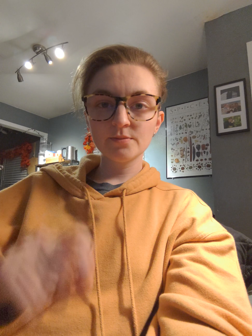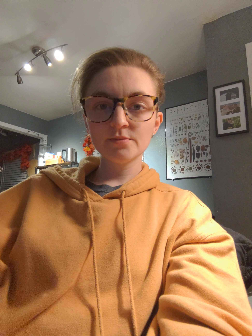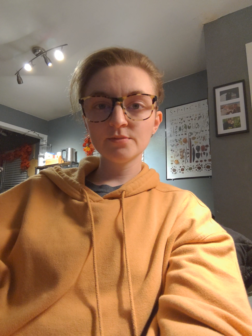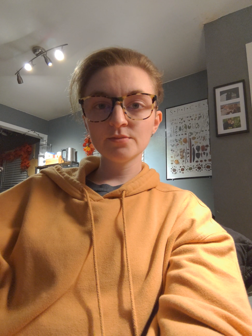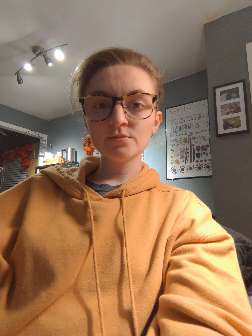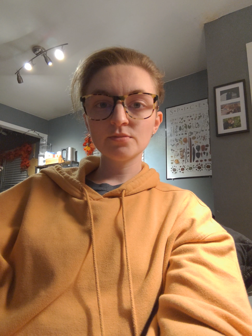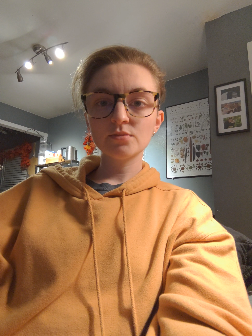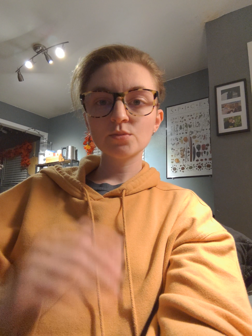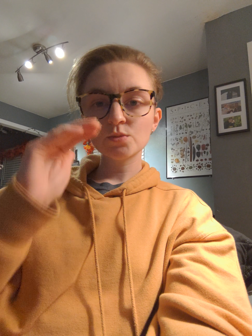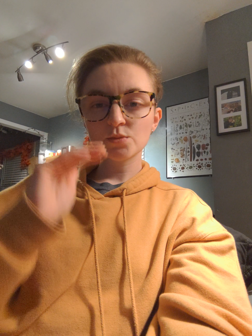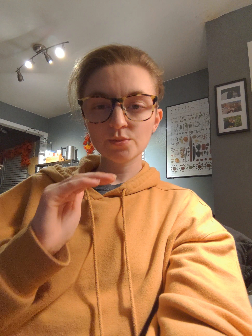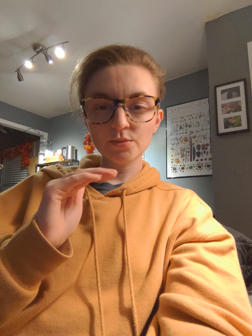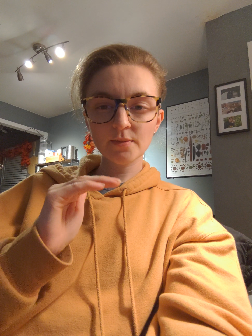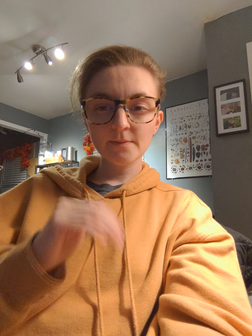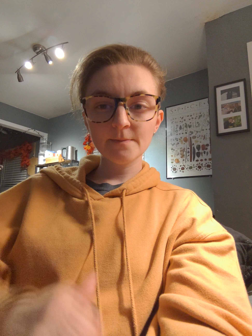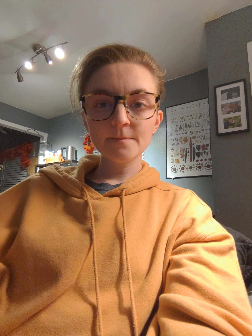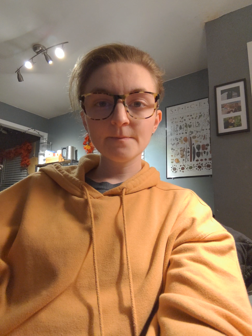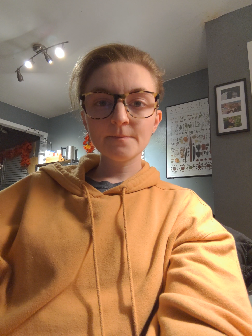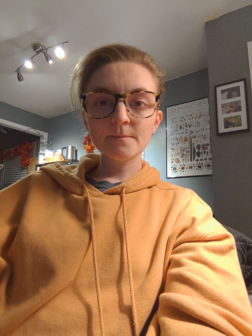little